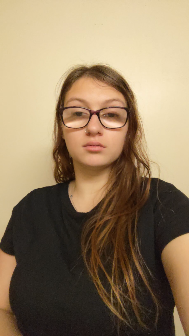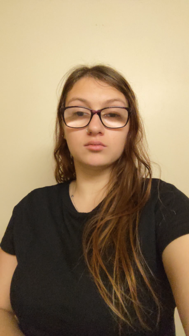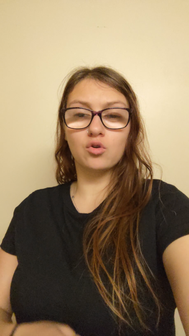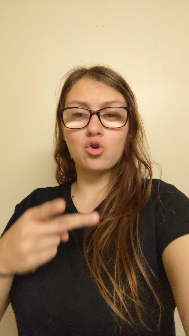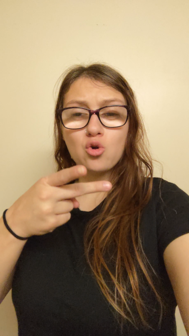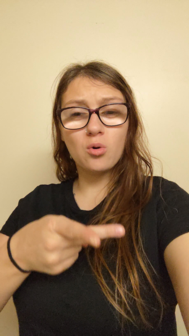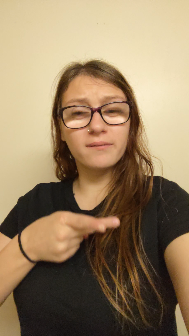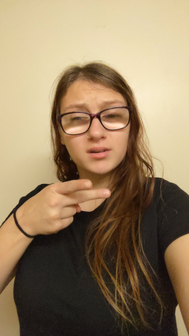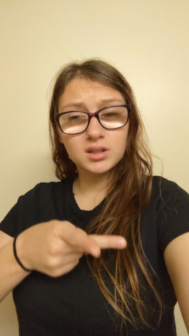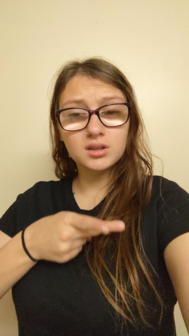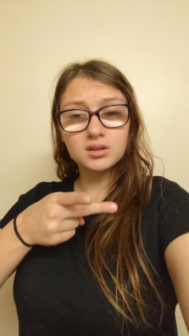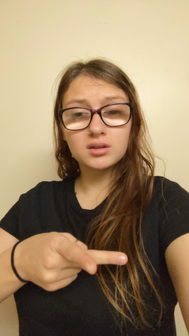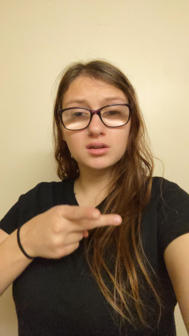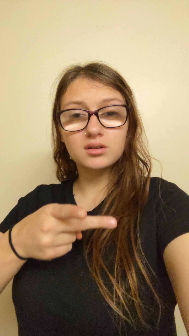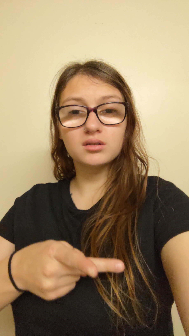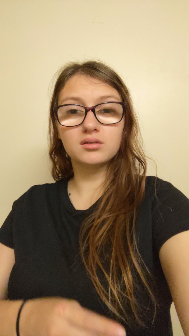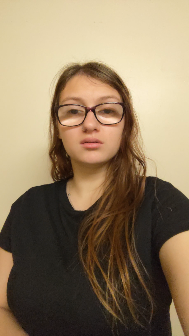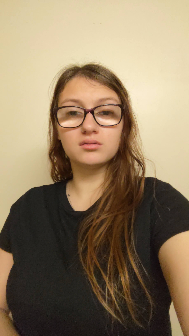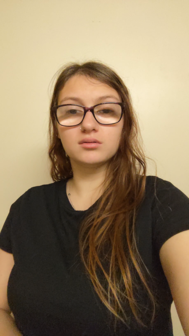careful